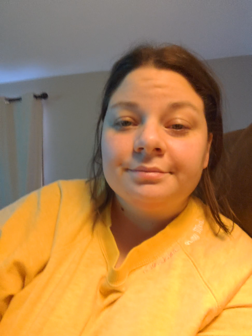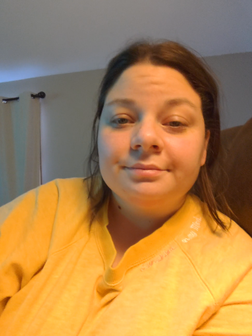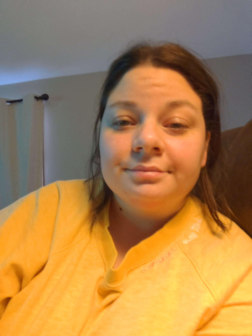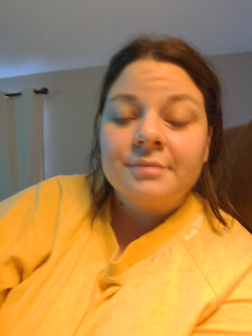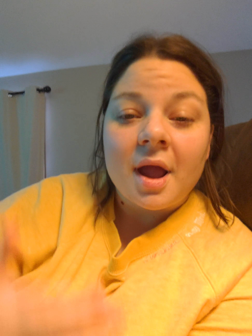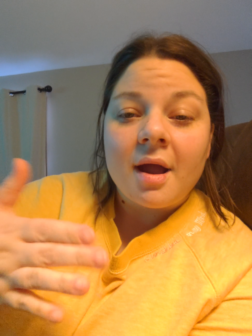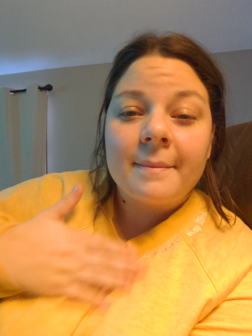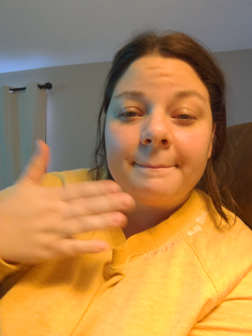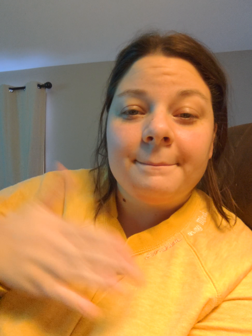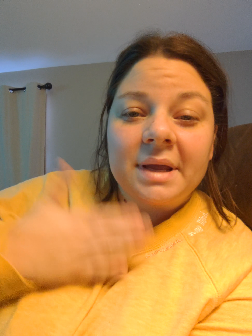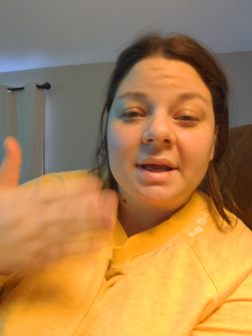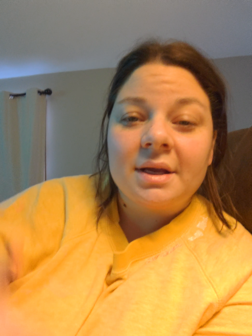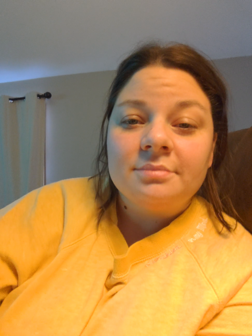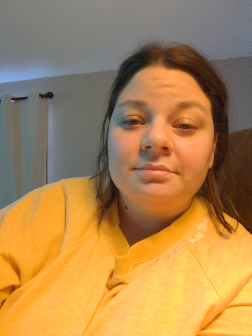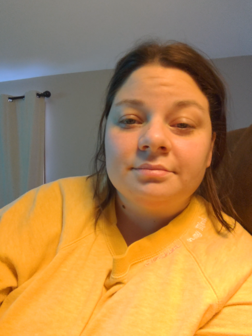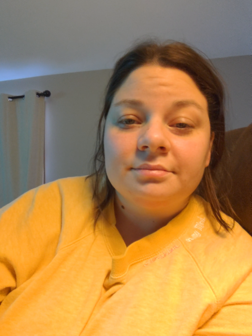happy